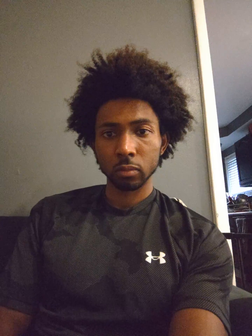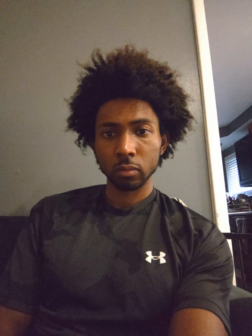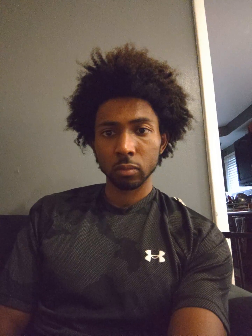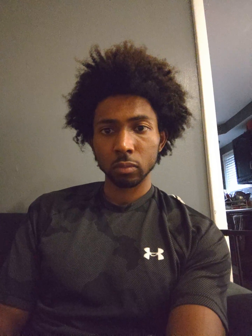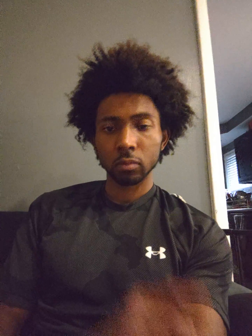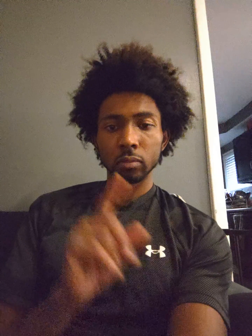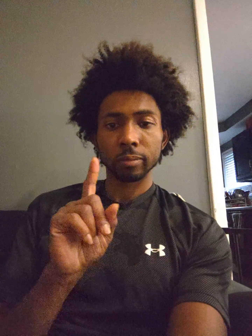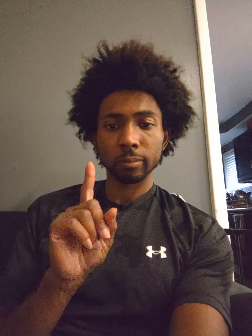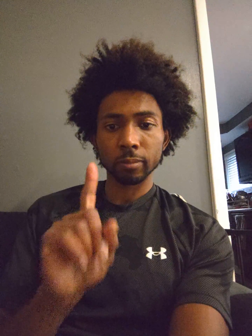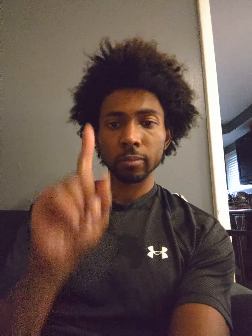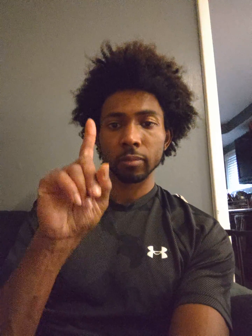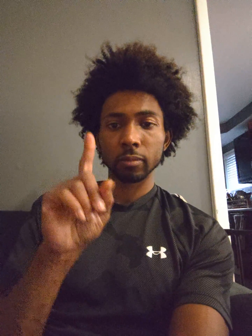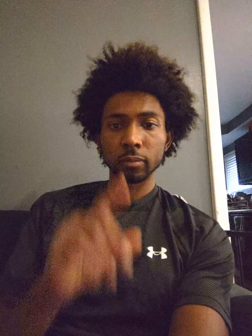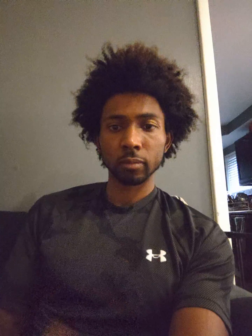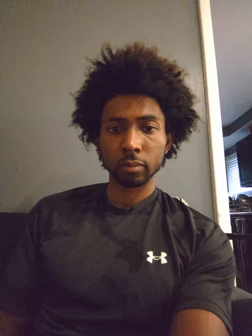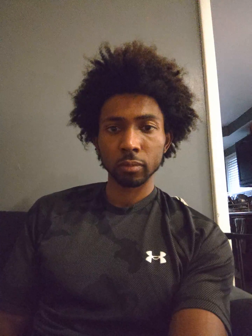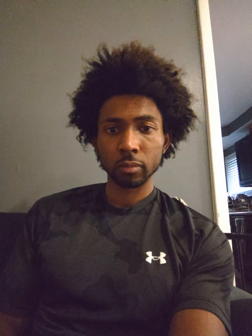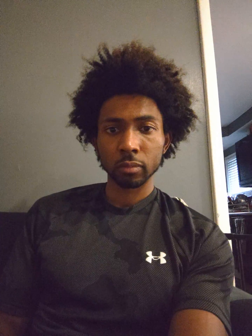bump